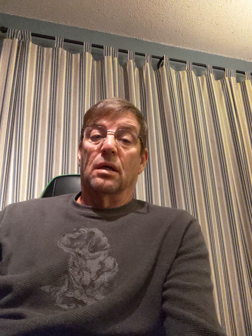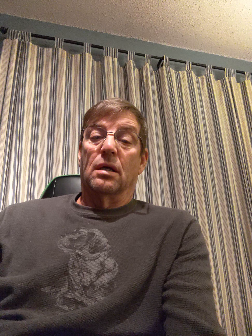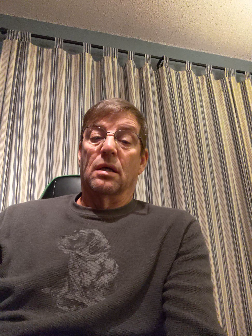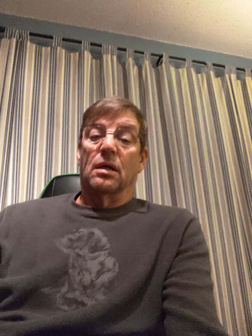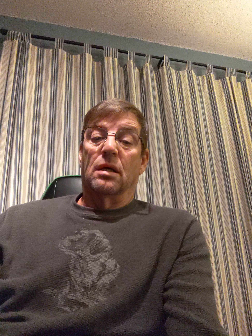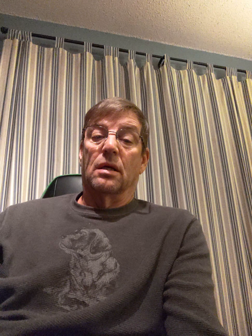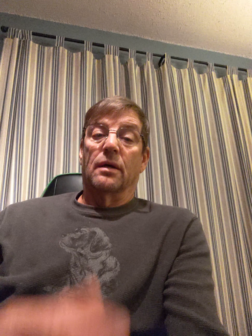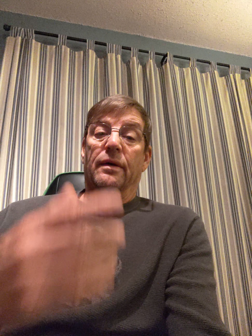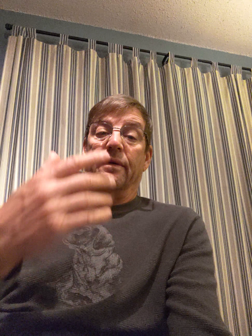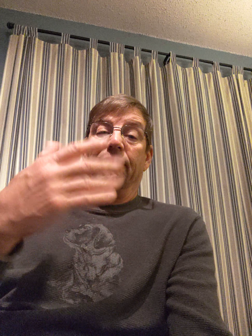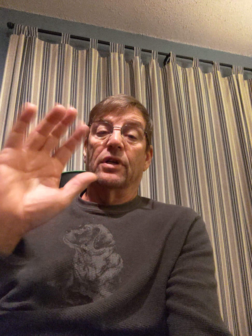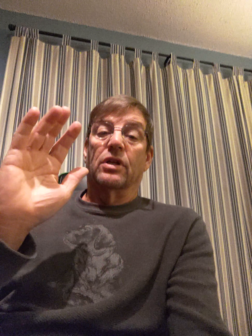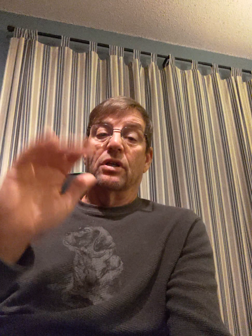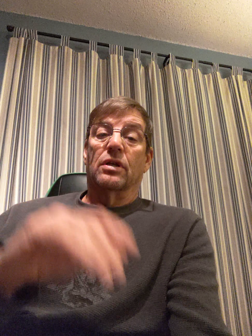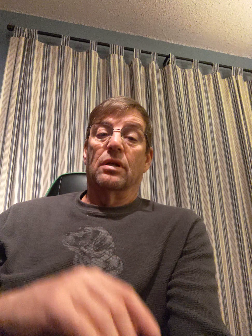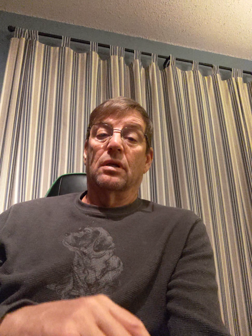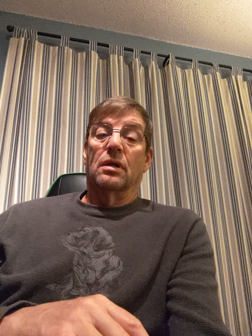finish